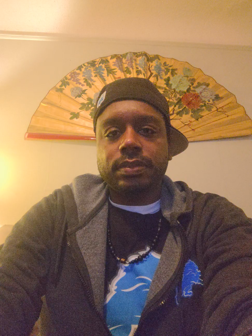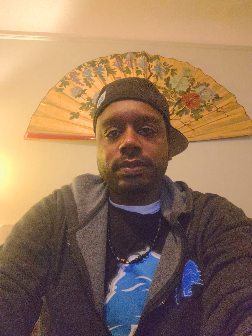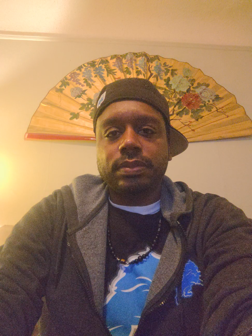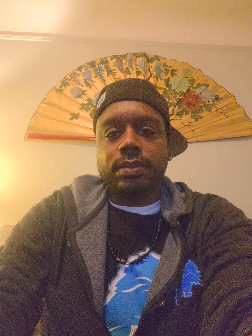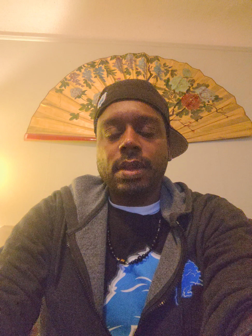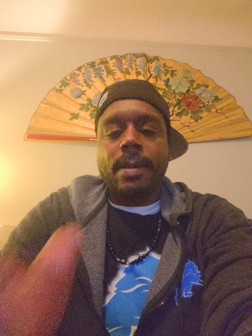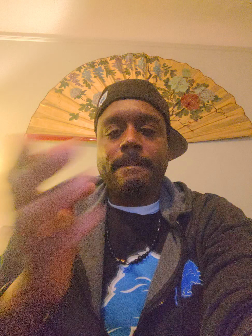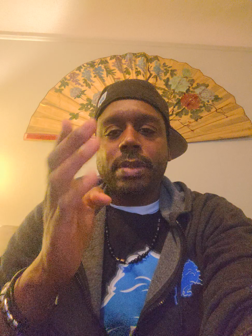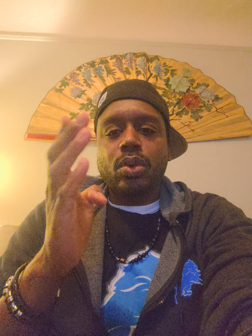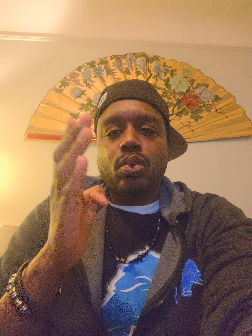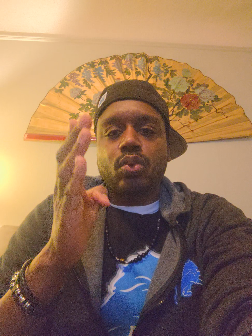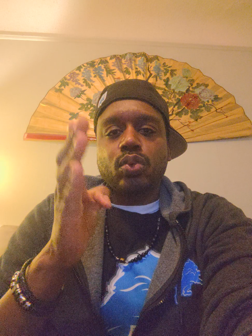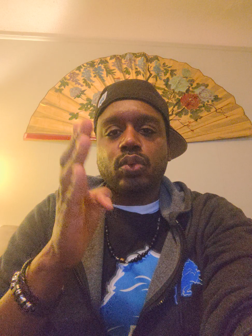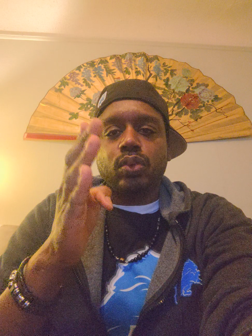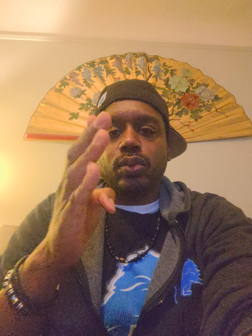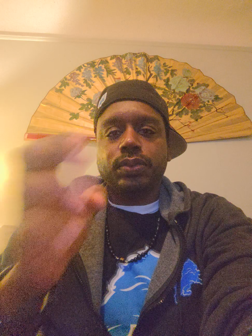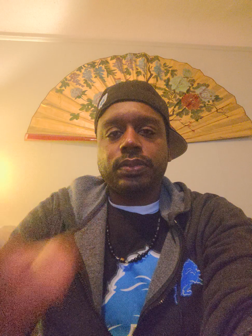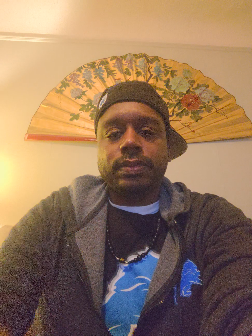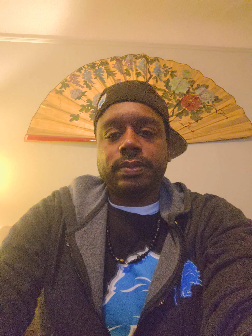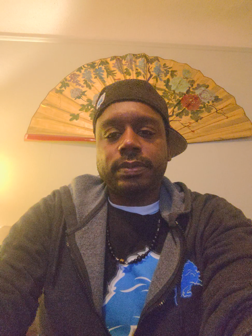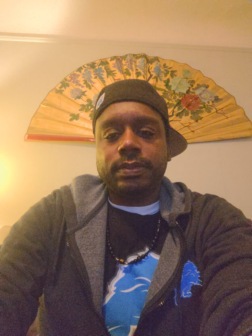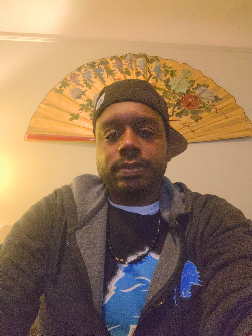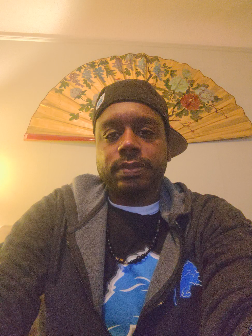blue